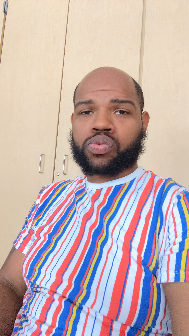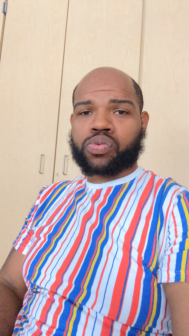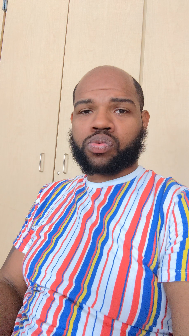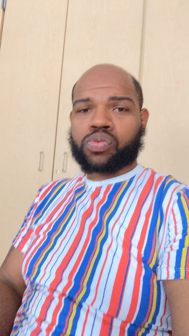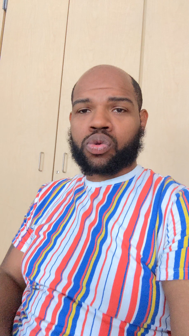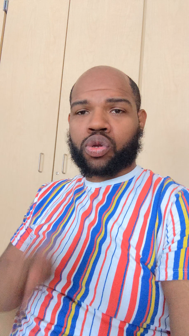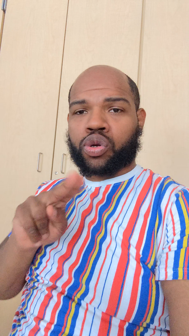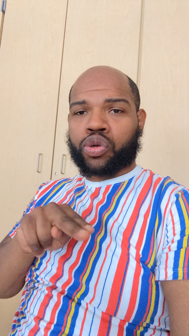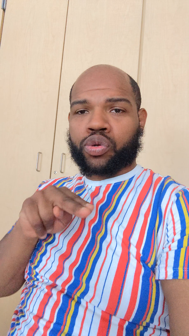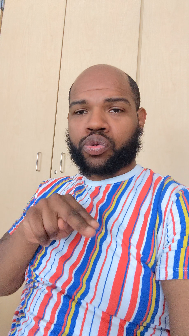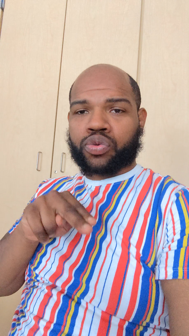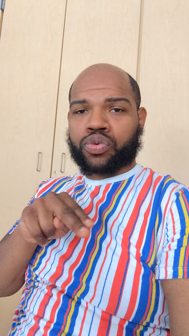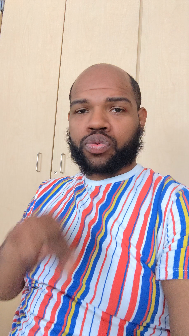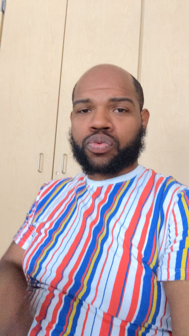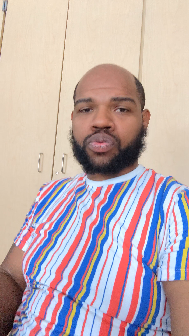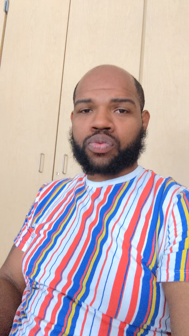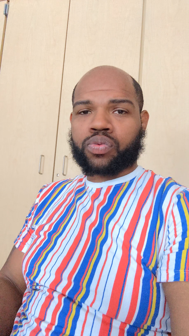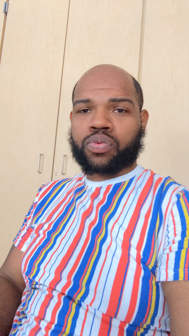nurse